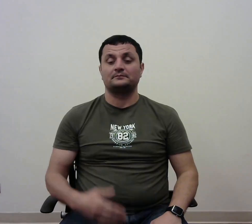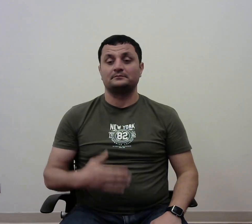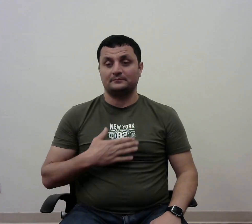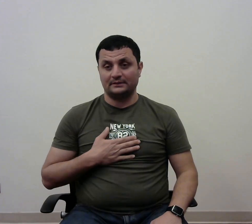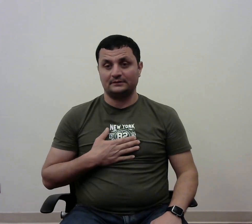mən